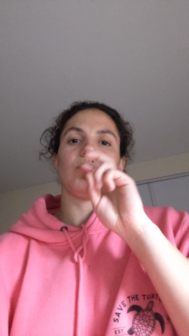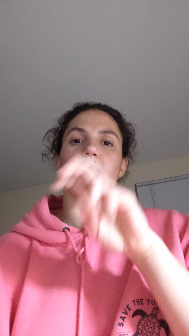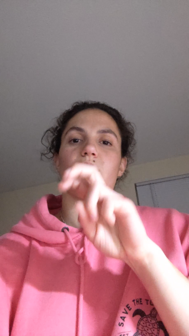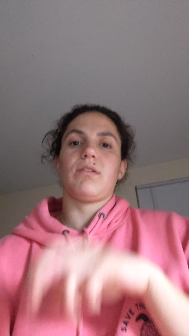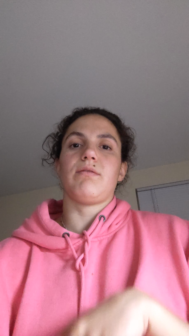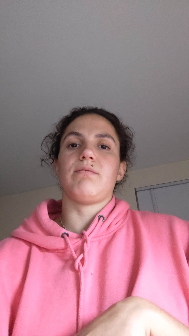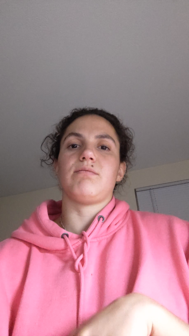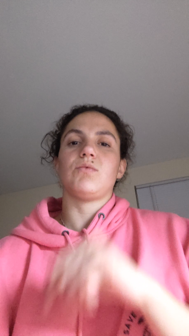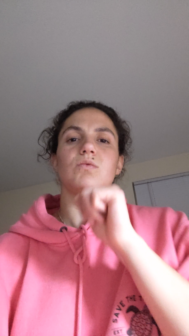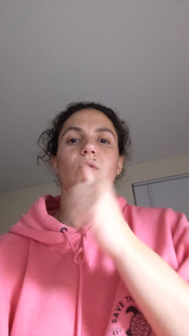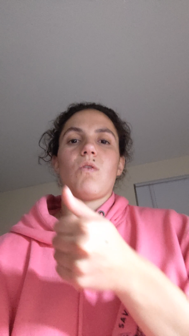don't